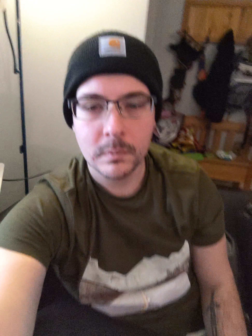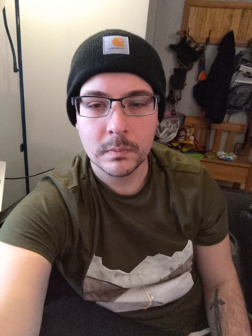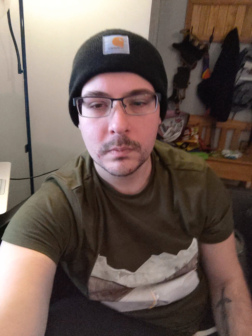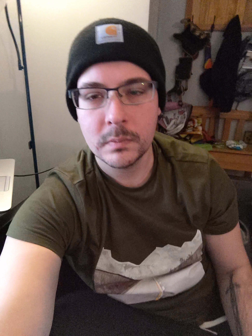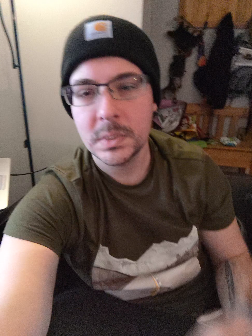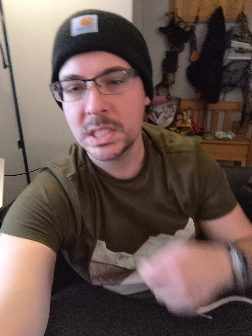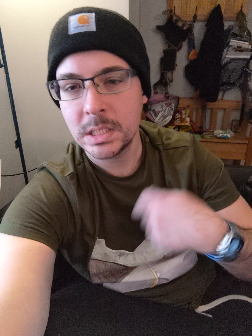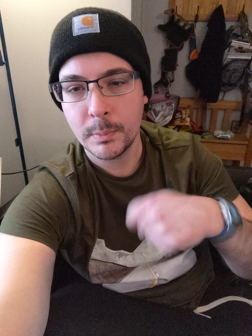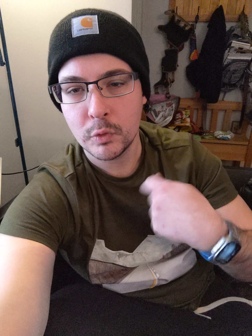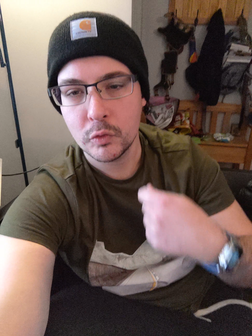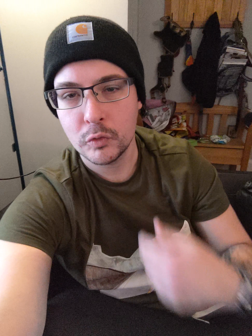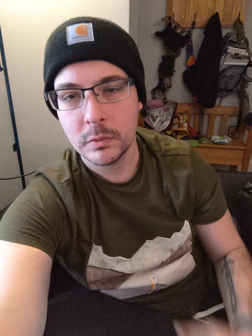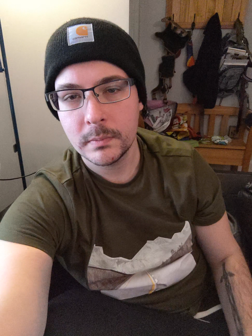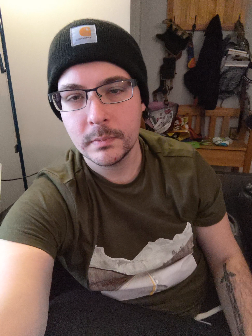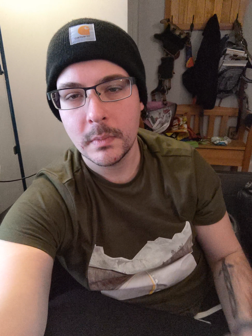zipper